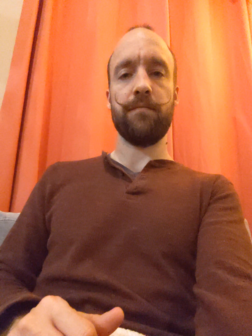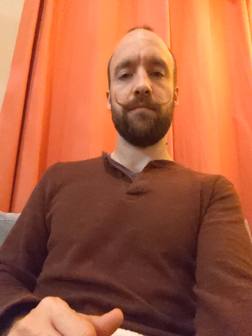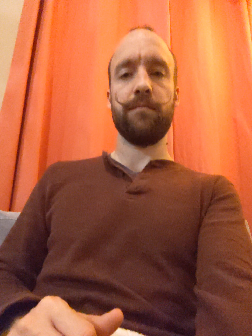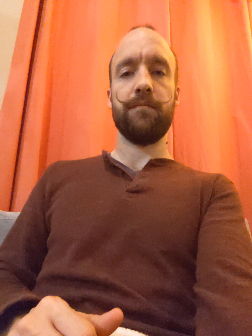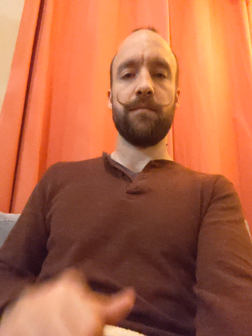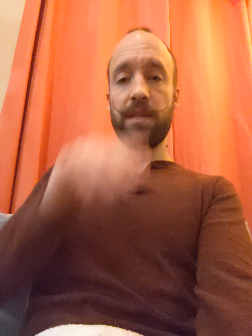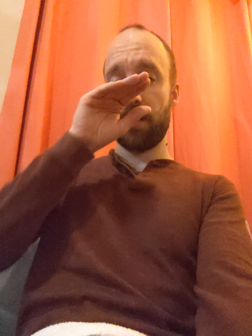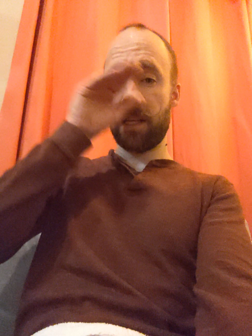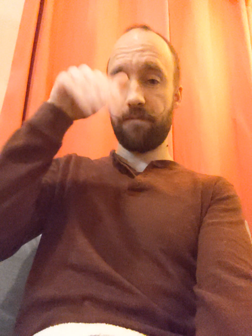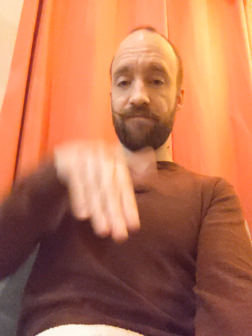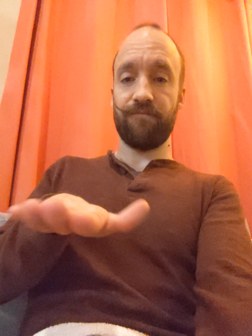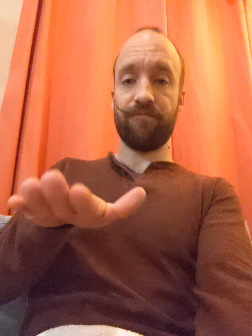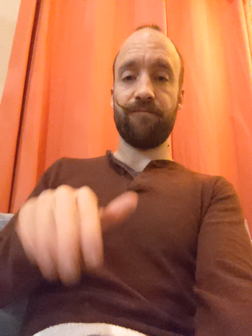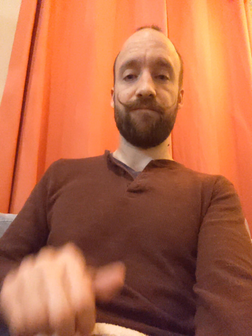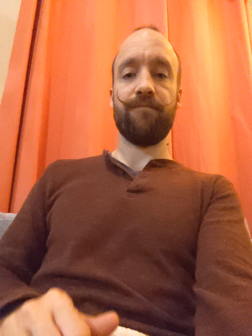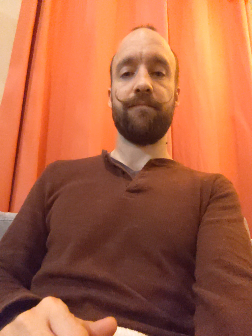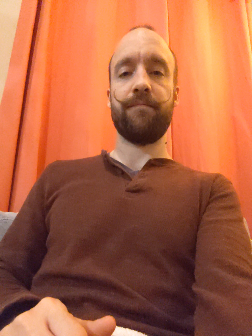elephant